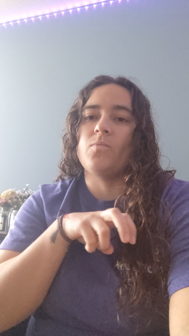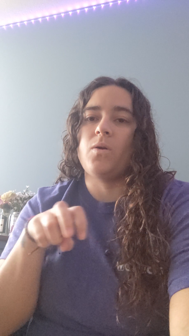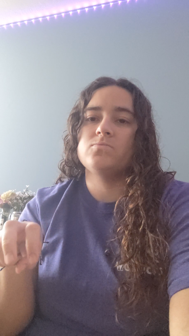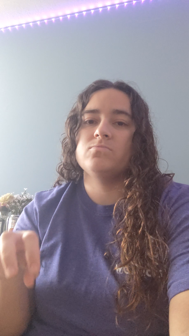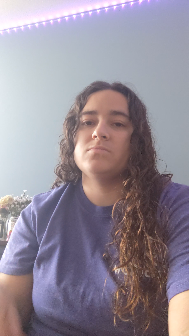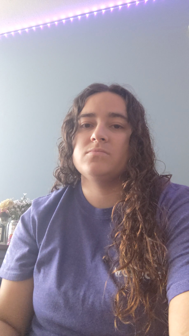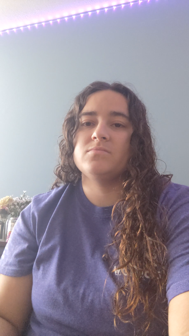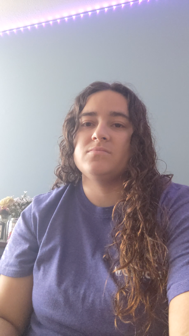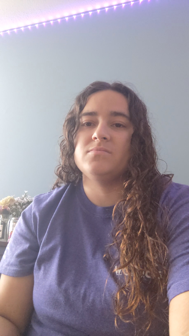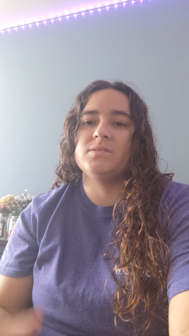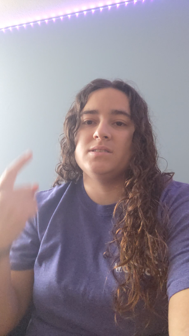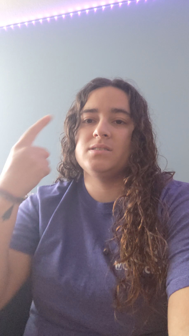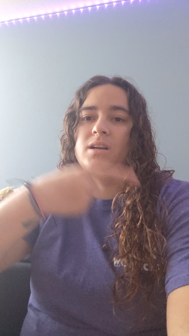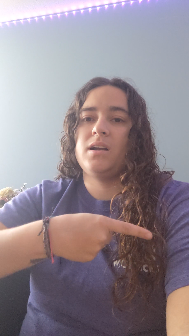day